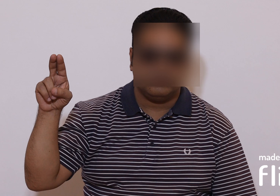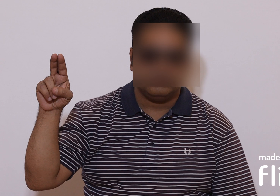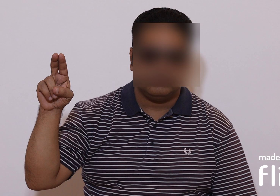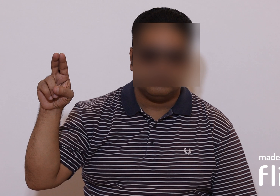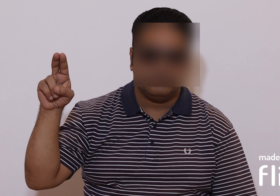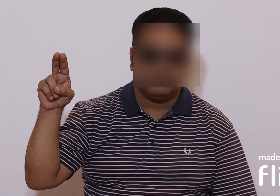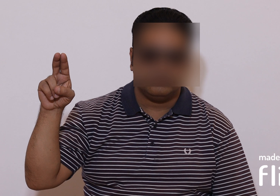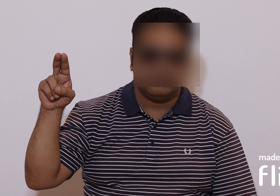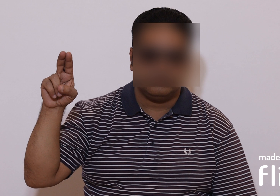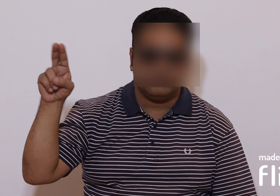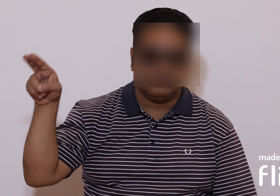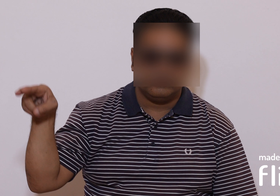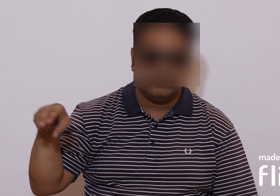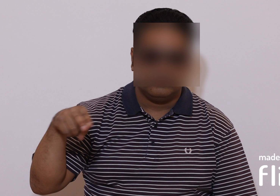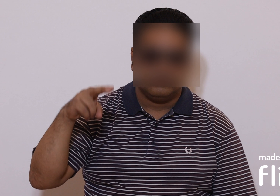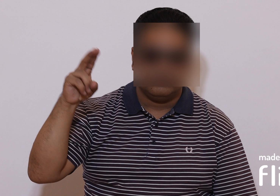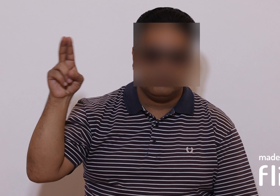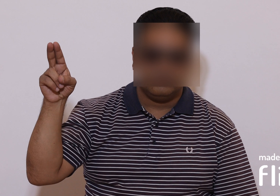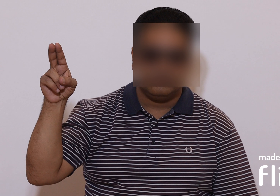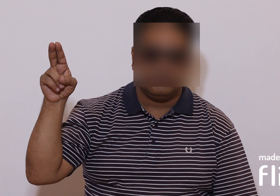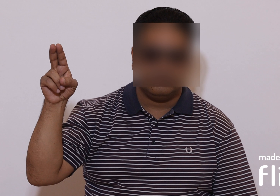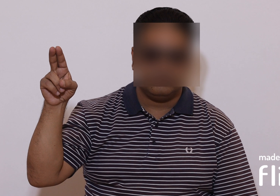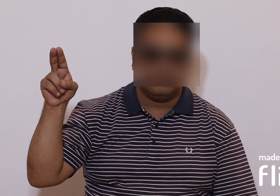ہ